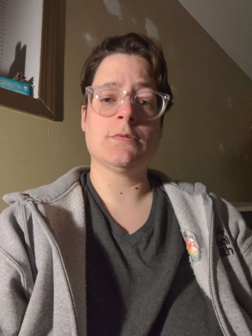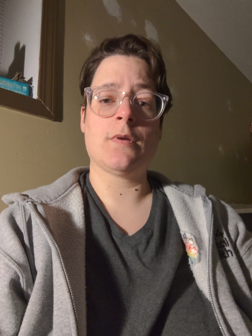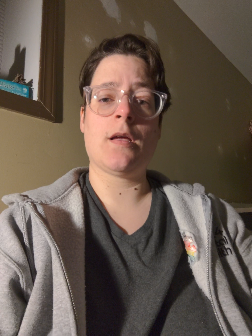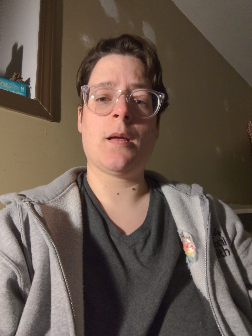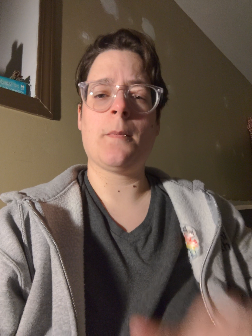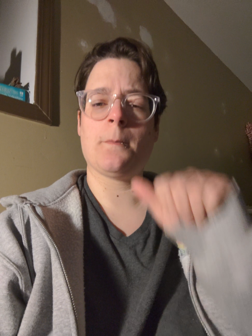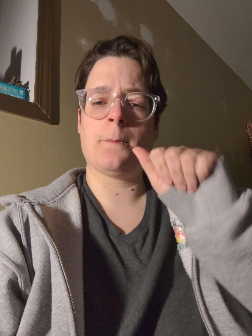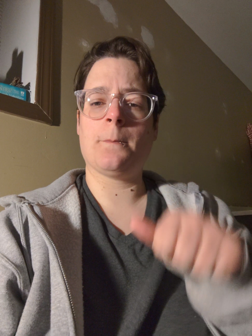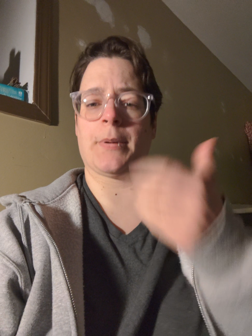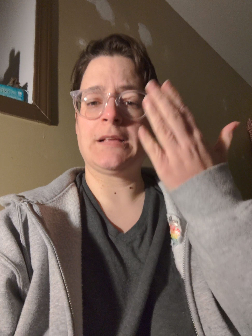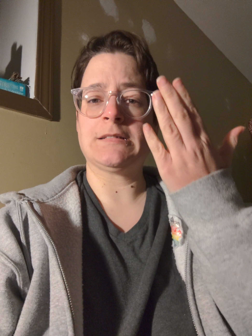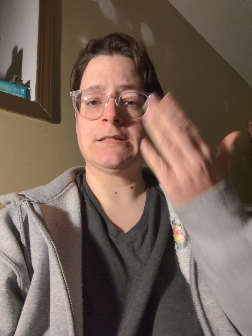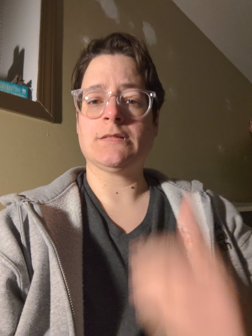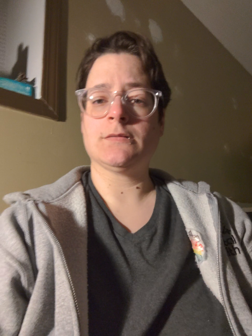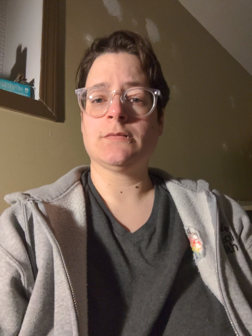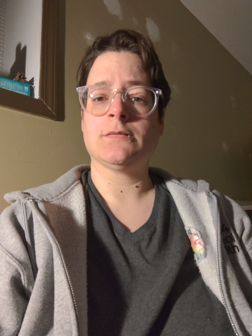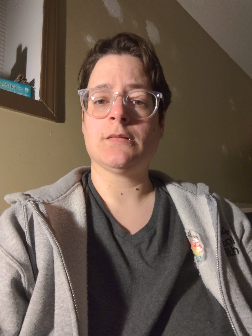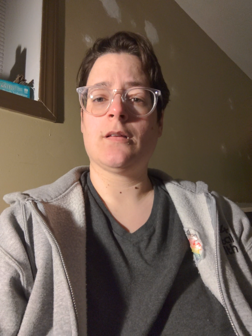mitten